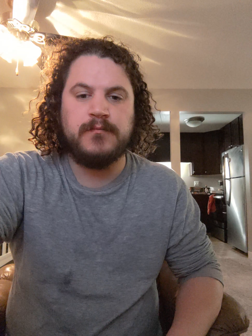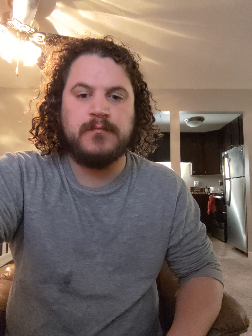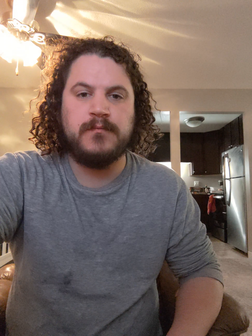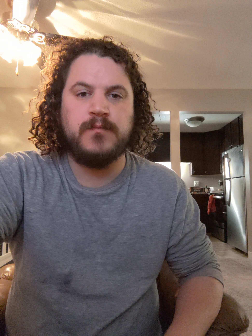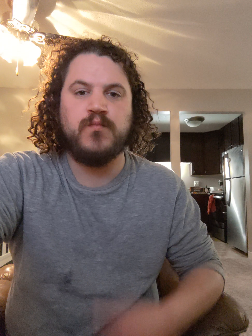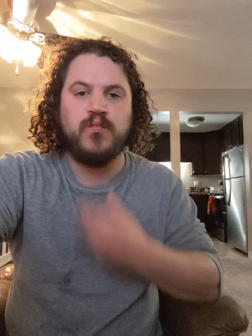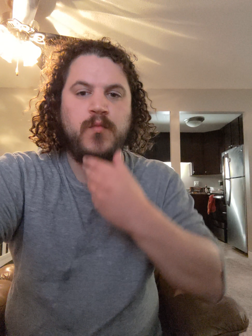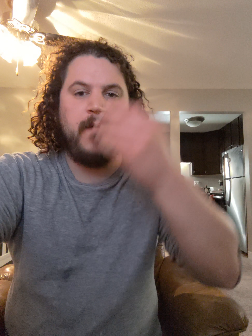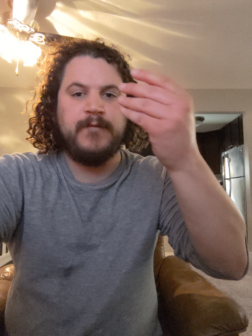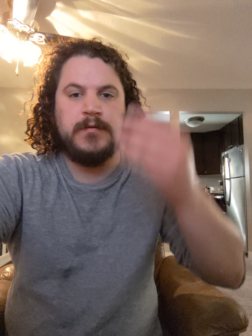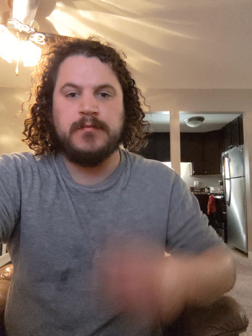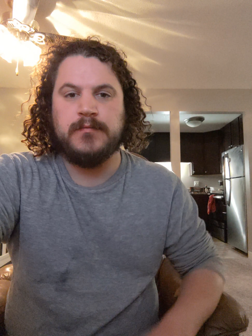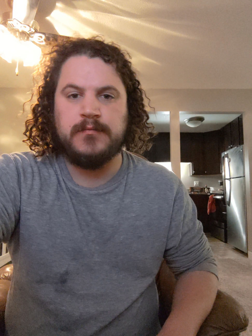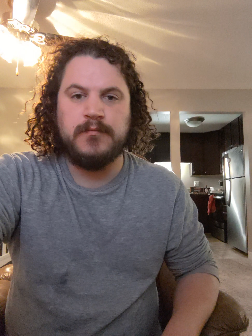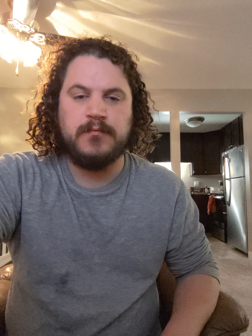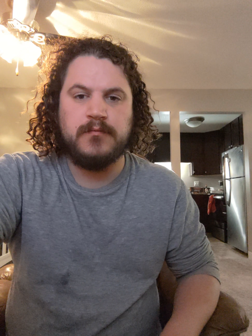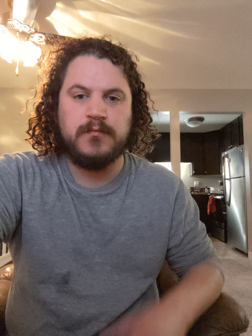giraffe